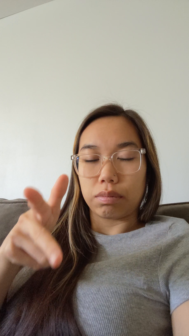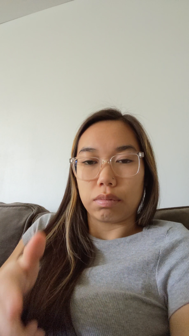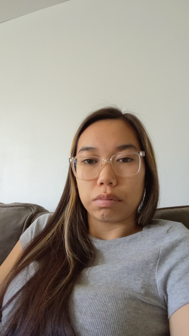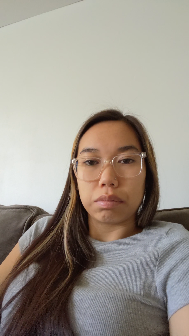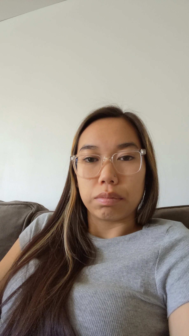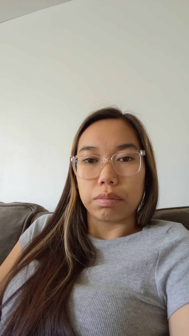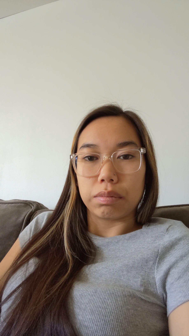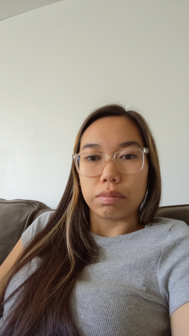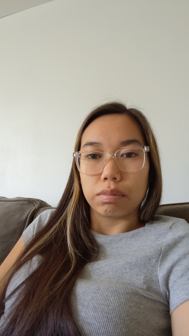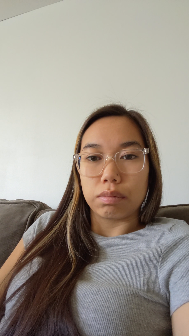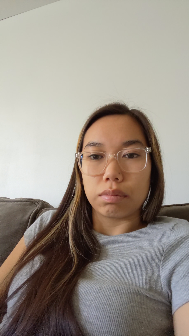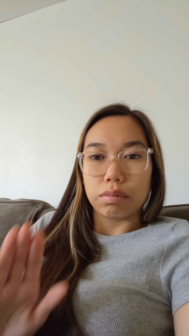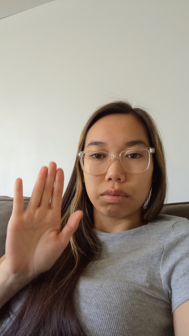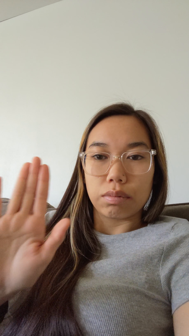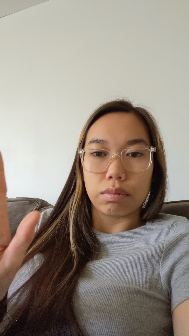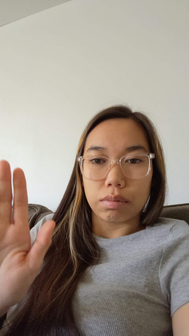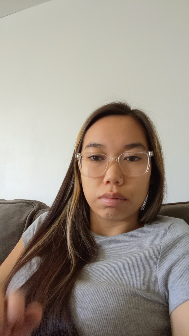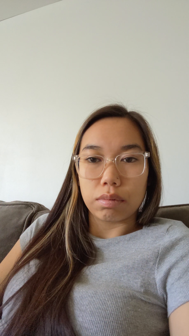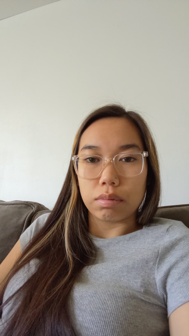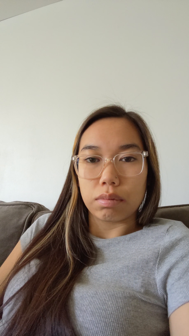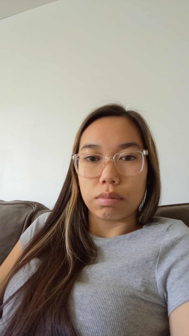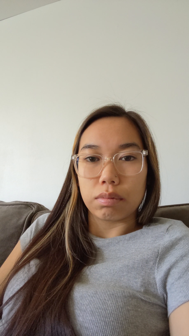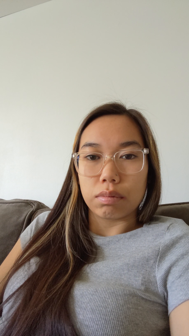push